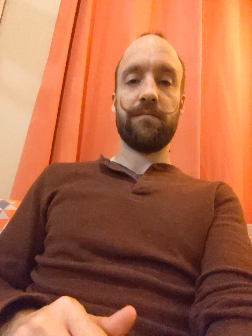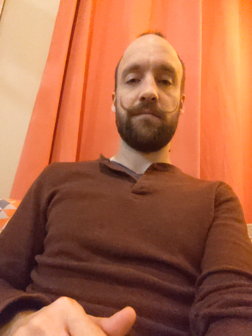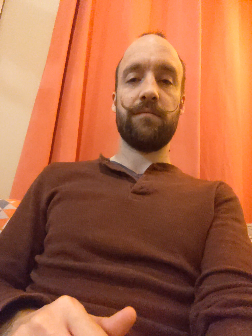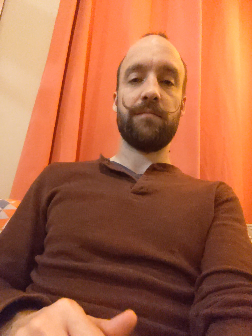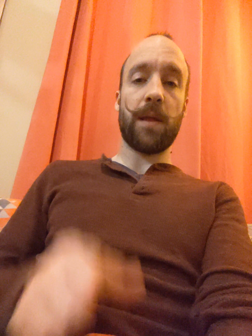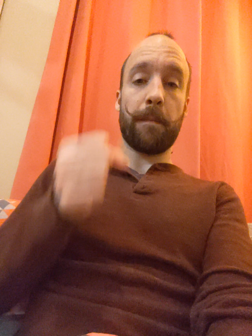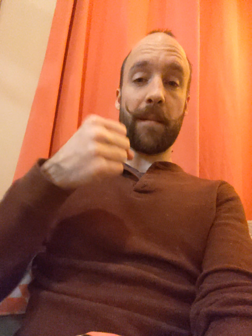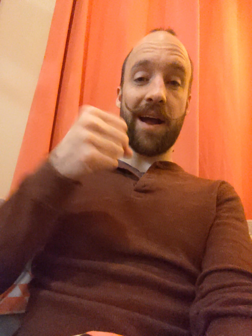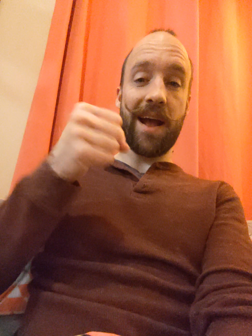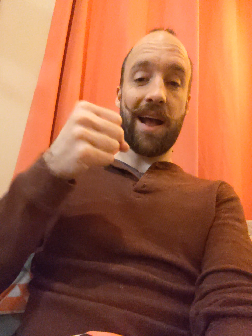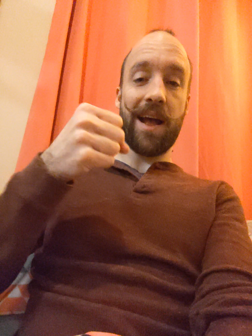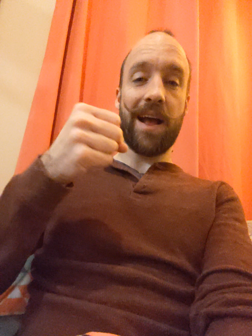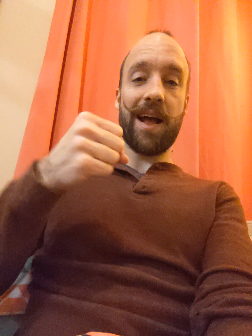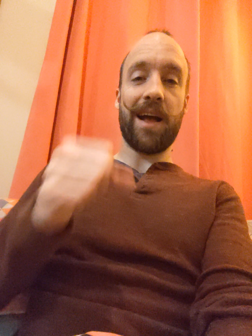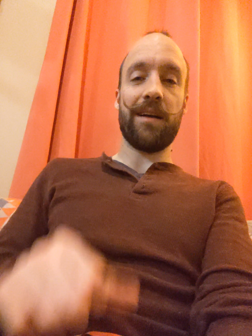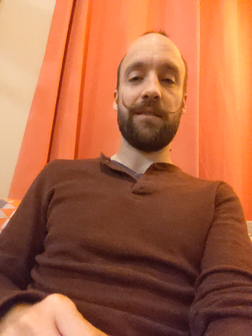make